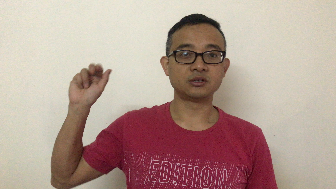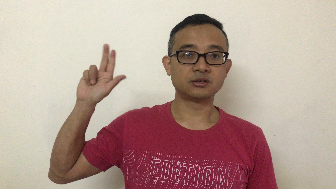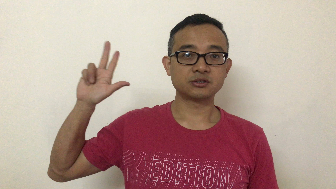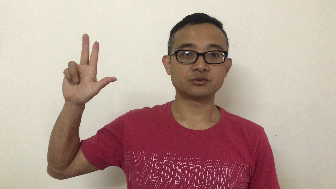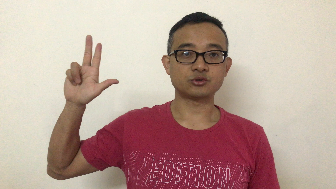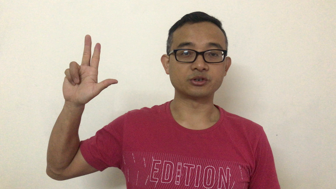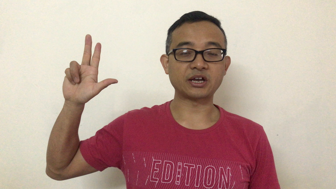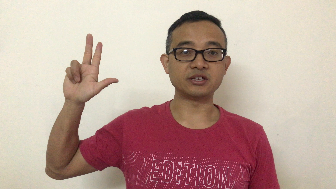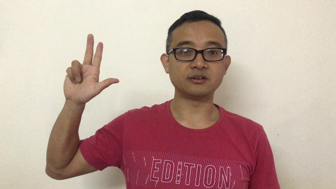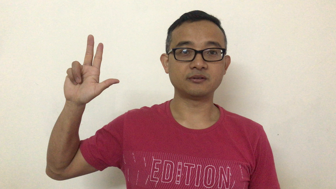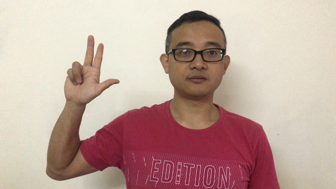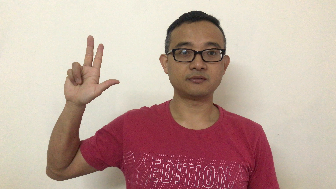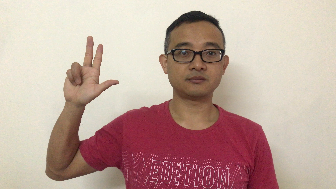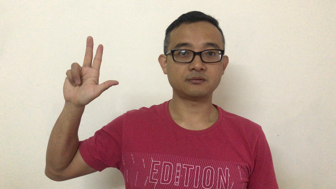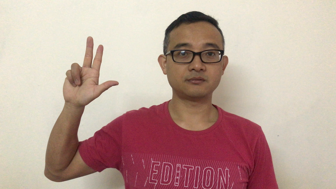इ